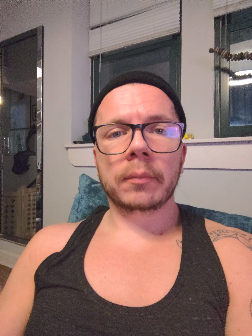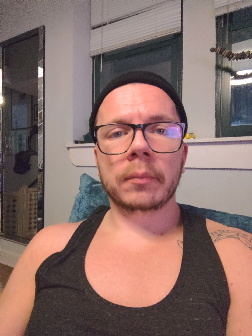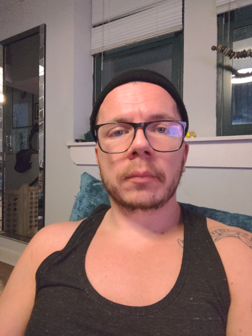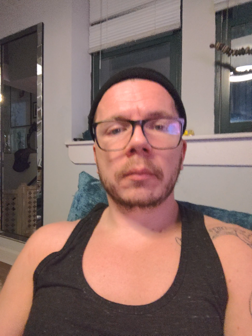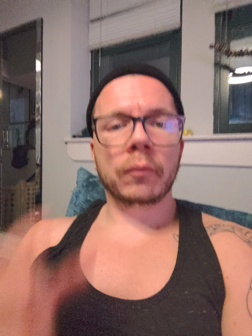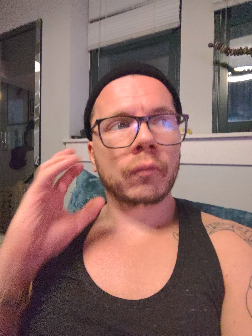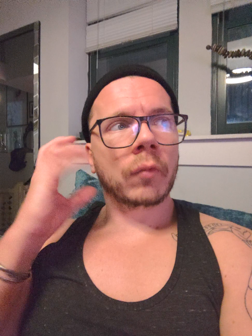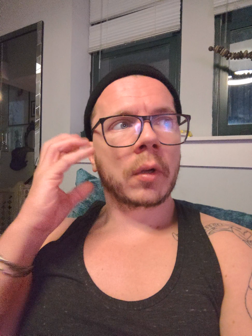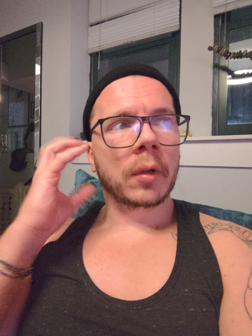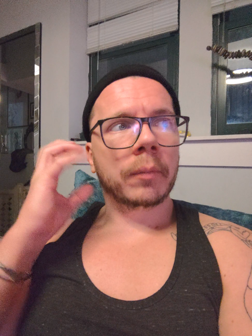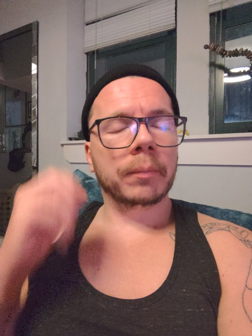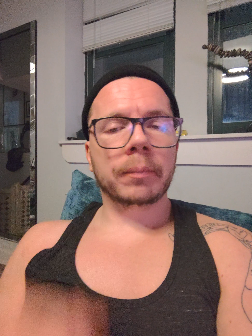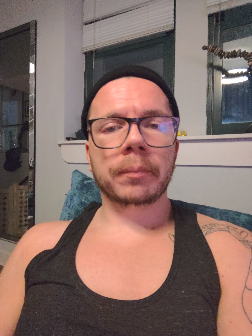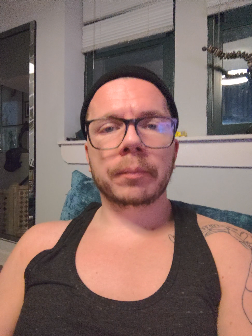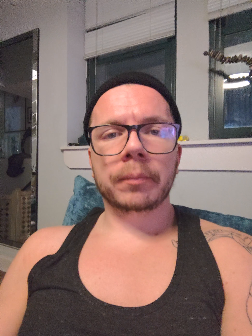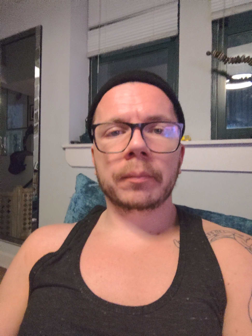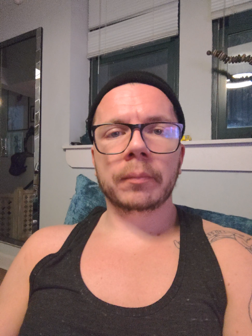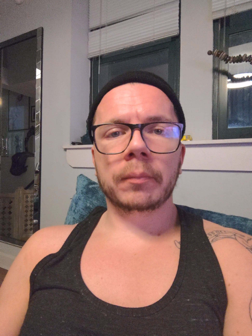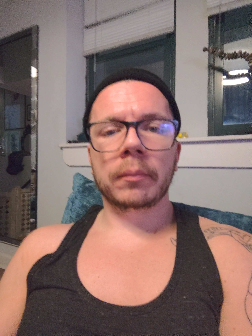radio